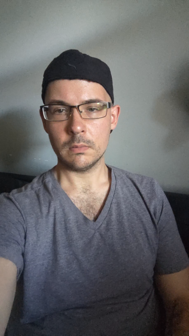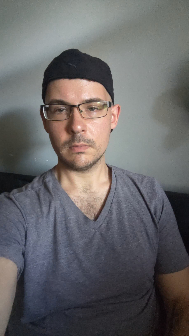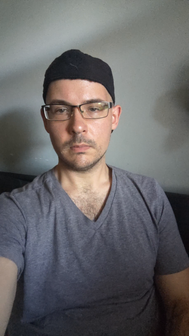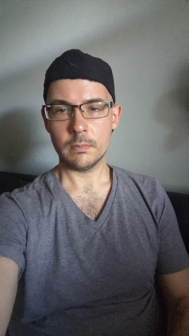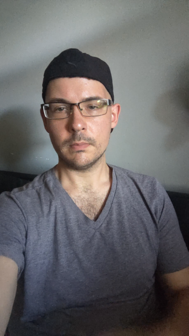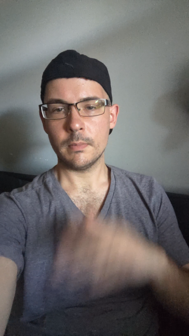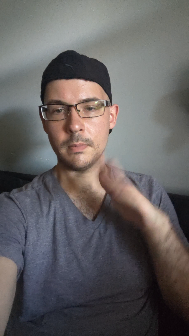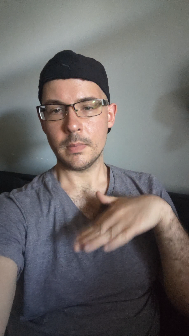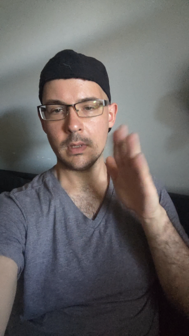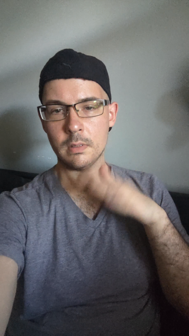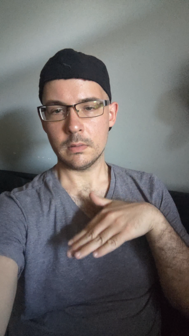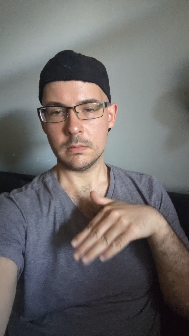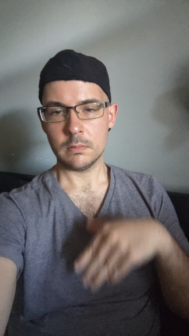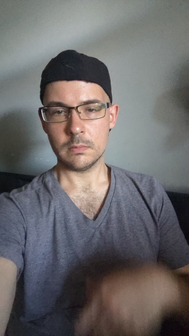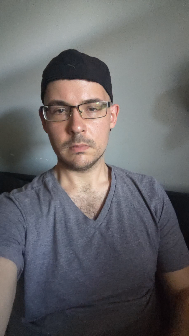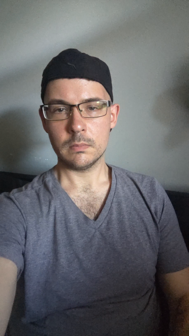paint